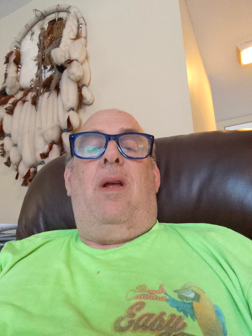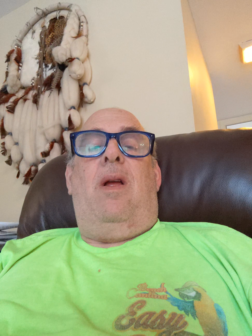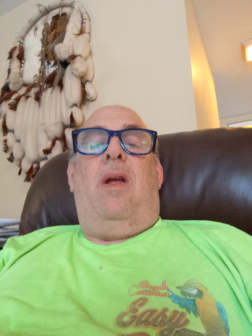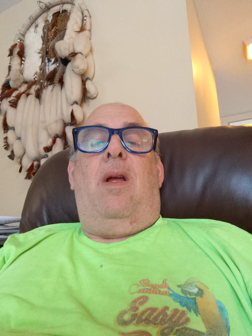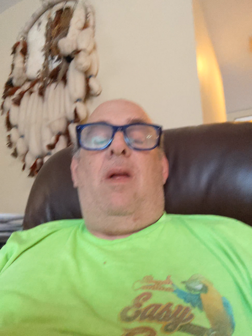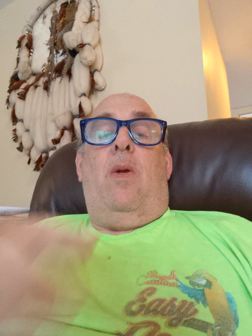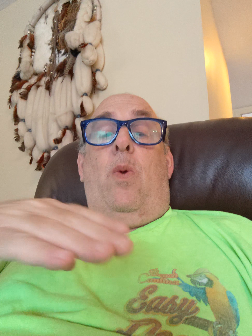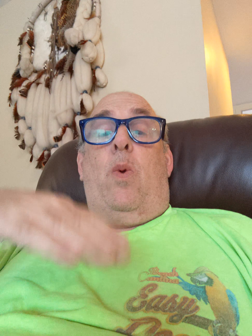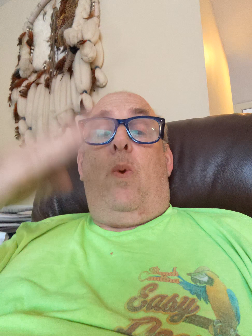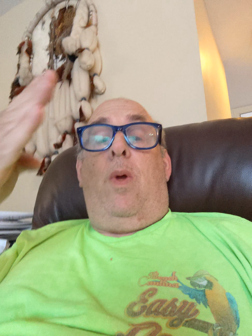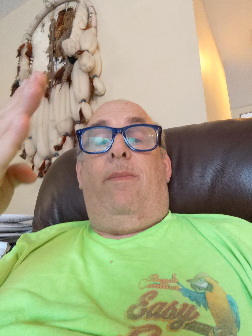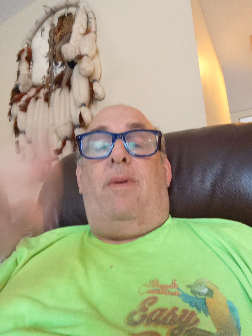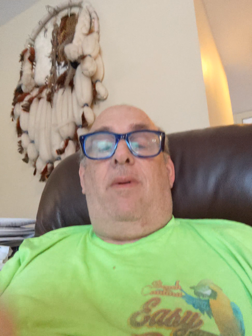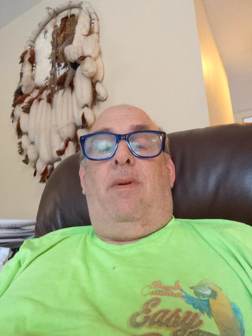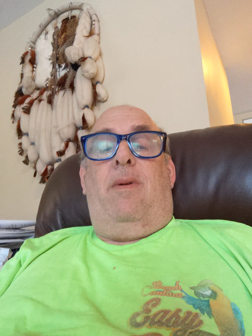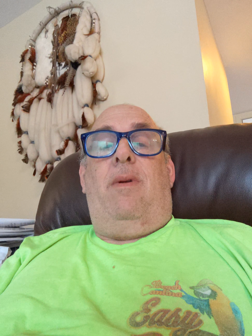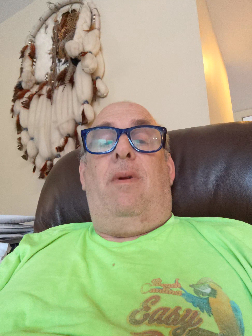open